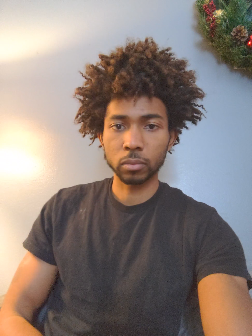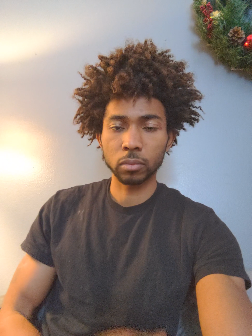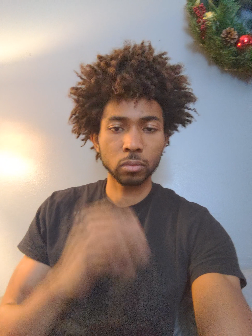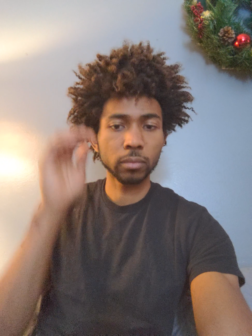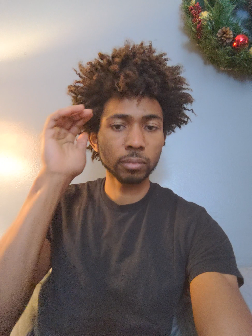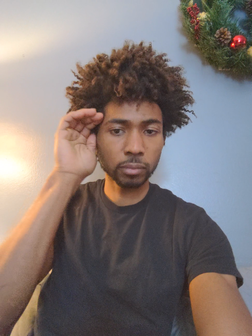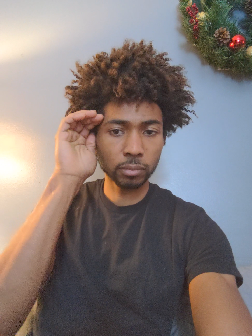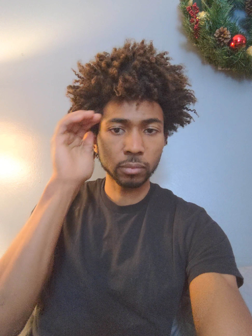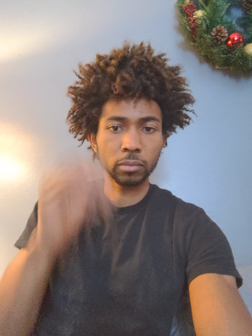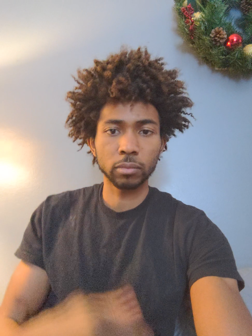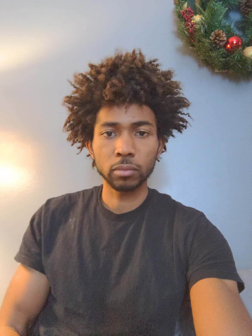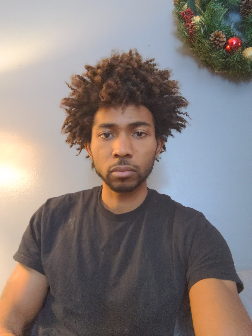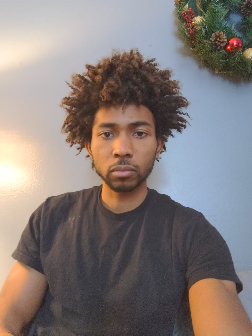listen